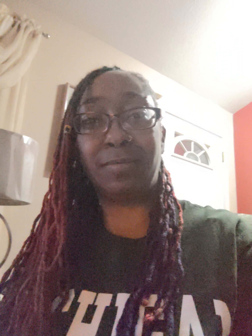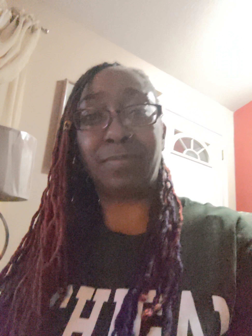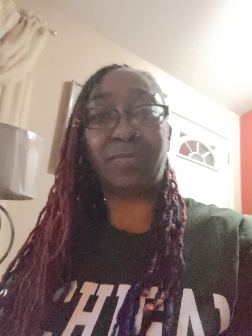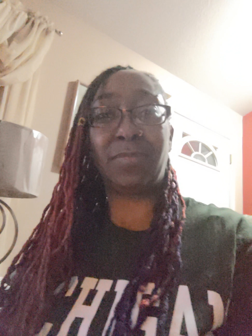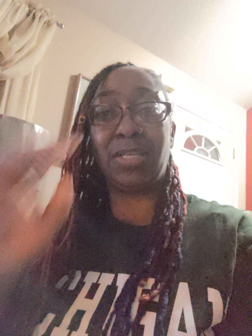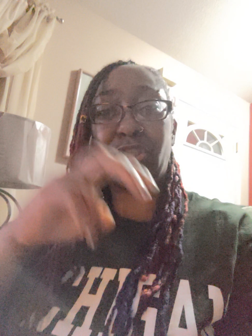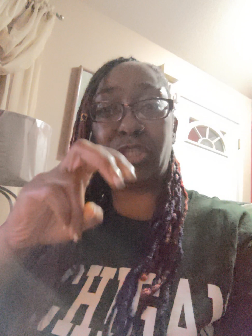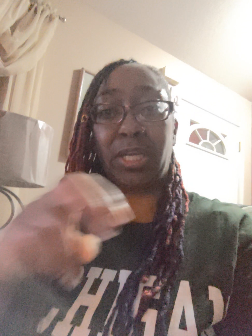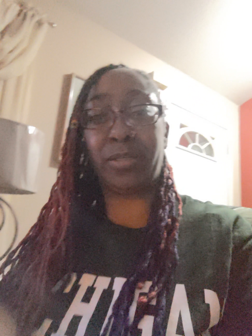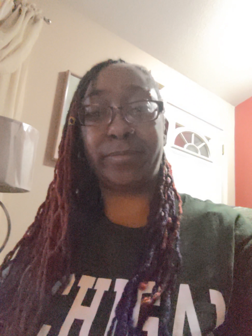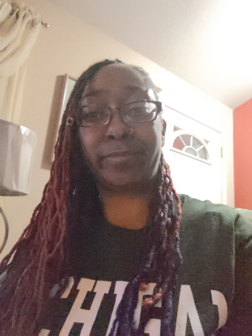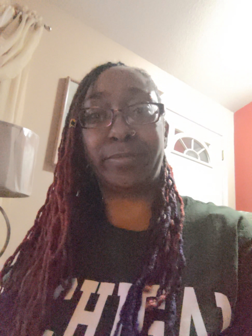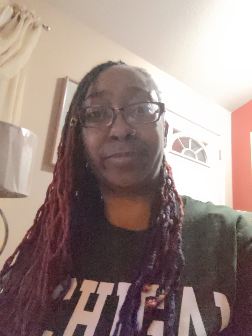chair